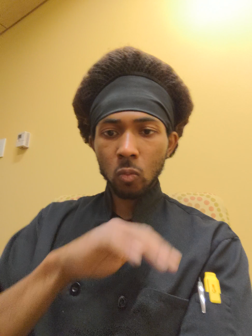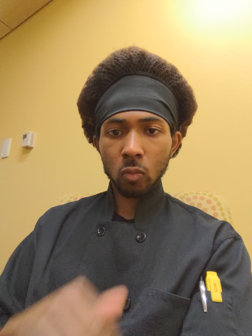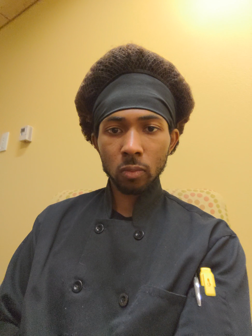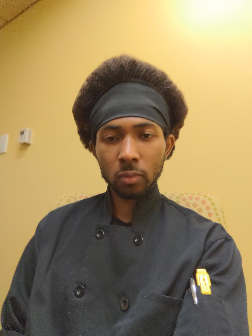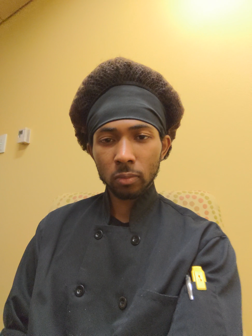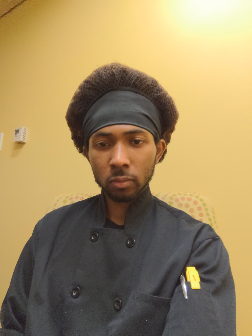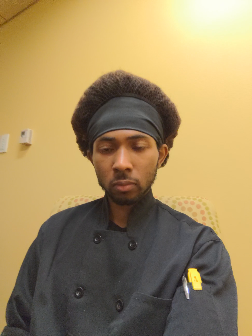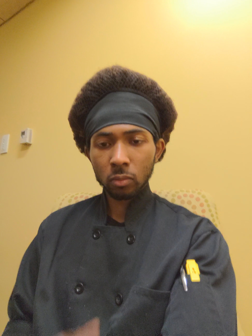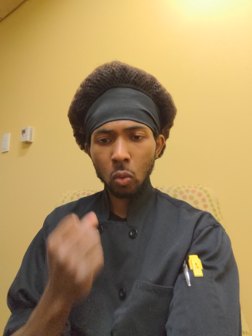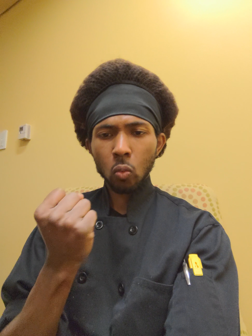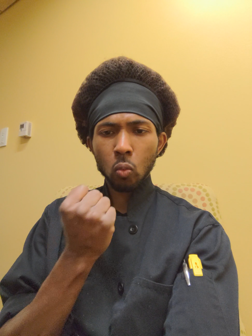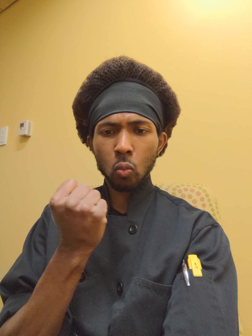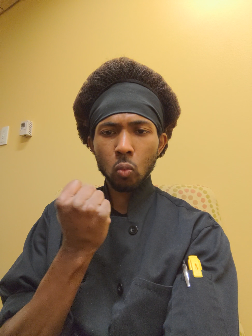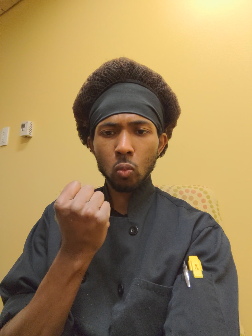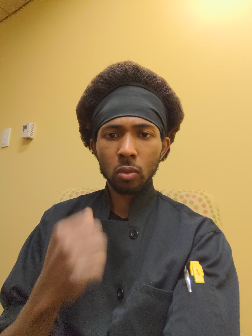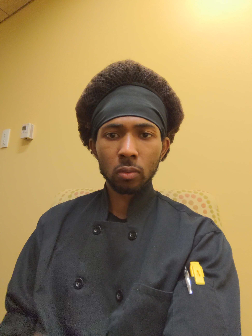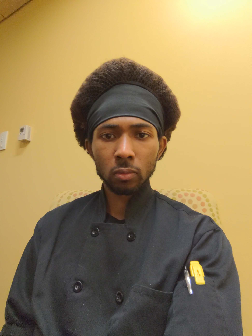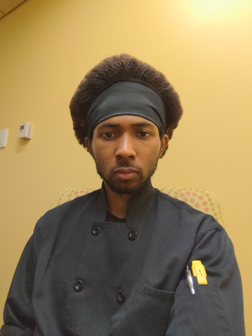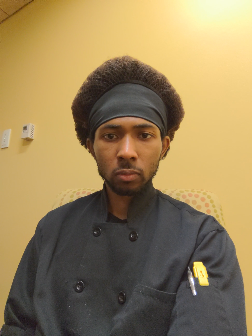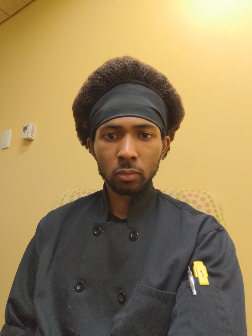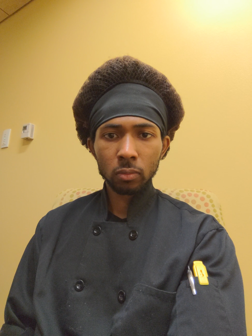hold